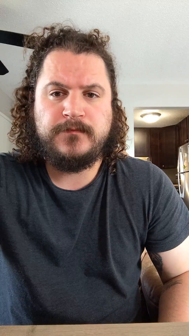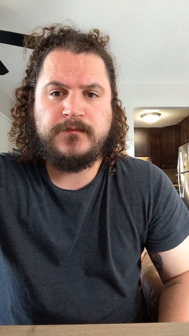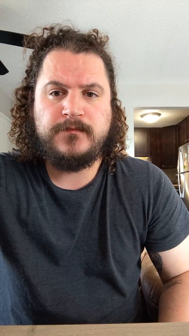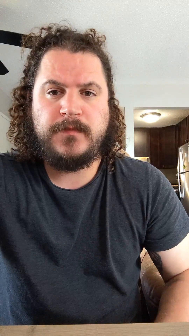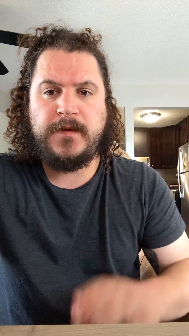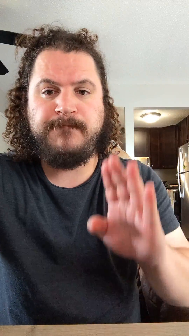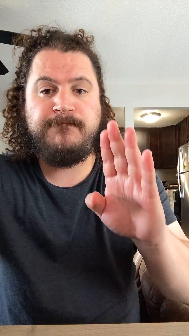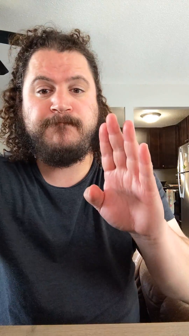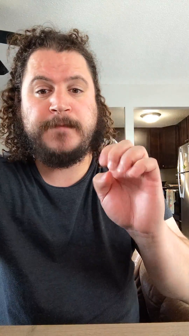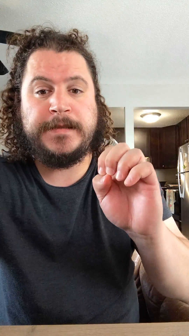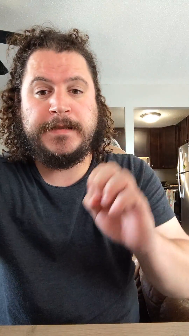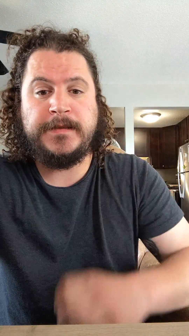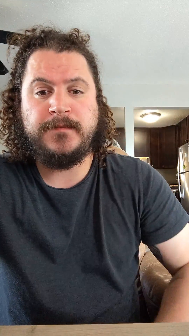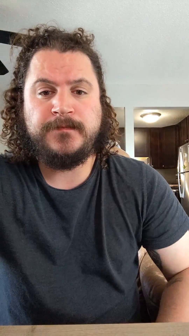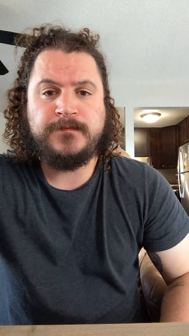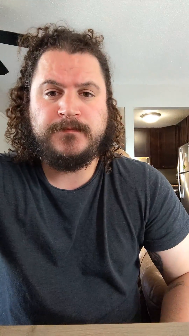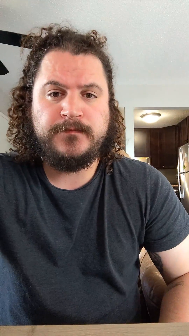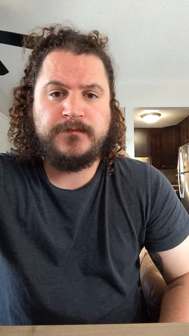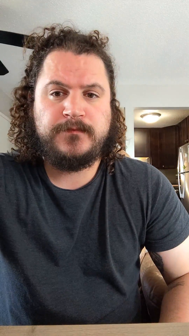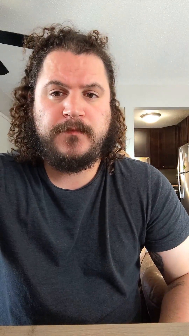be